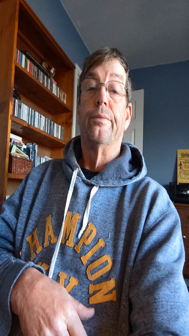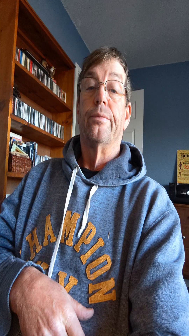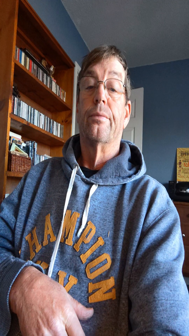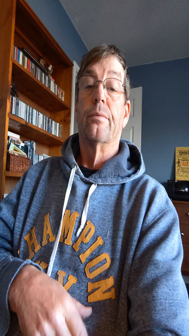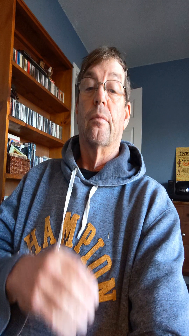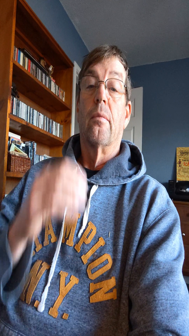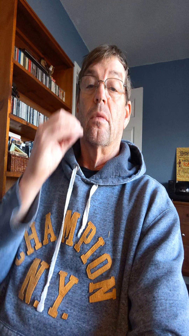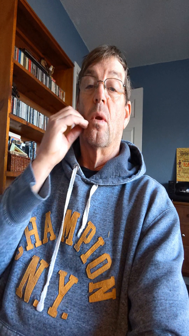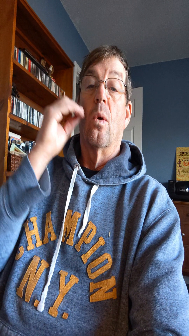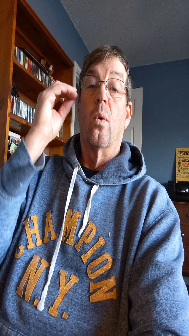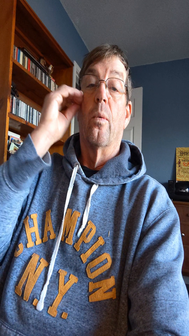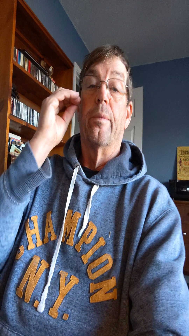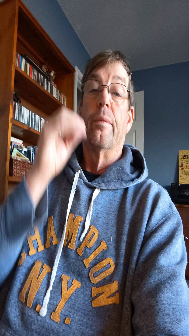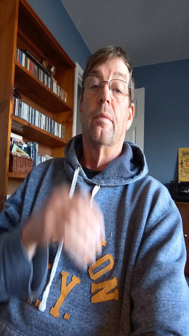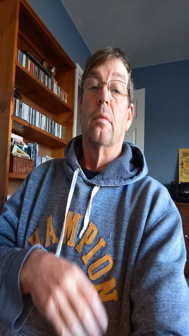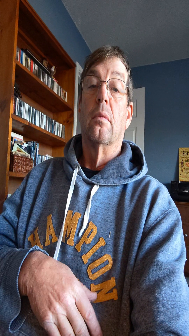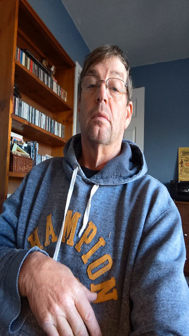home